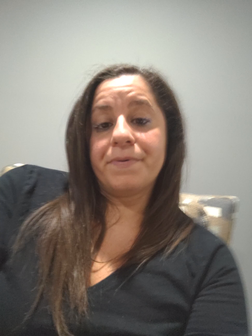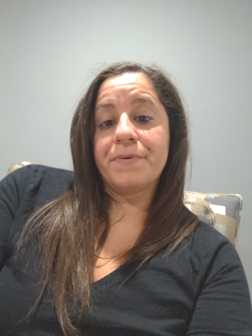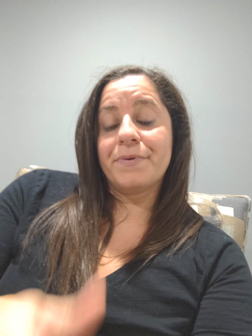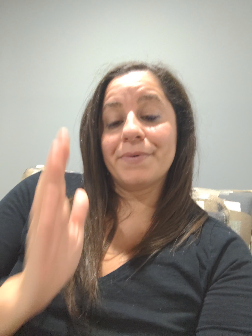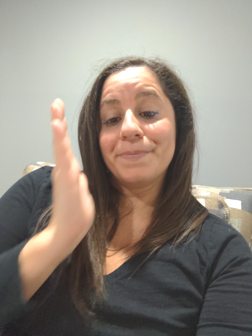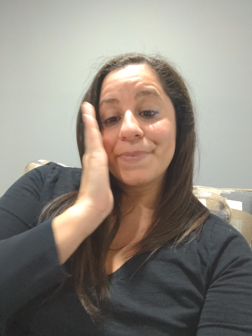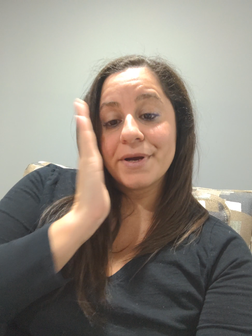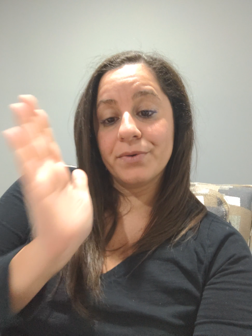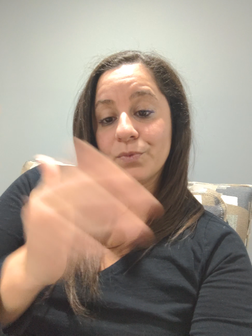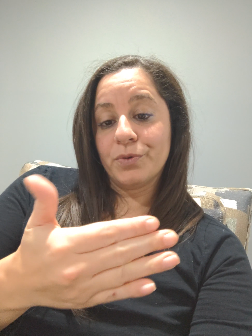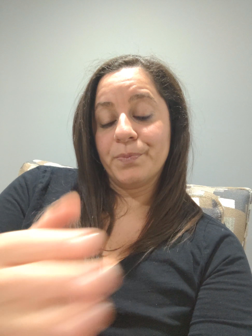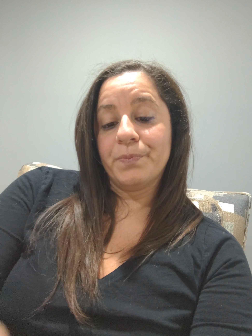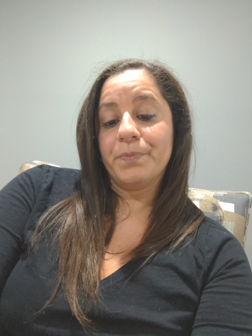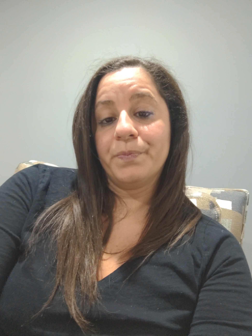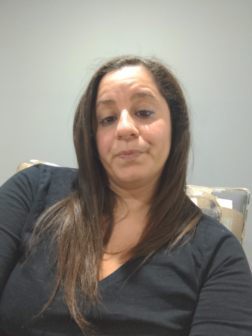bedroom